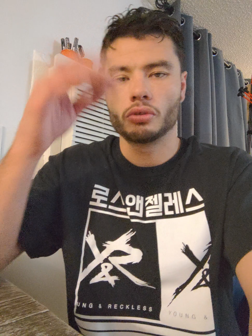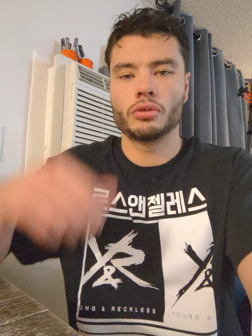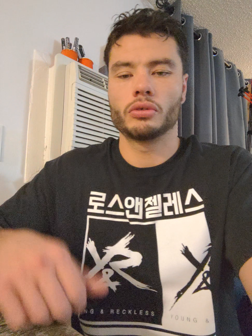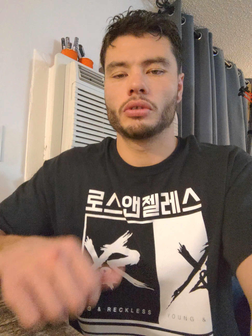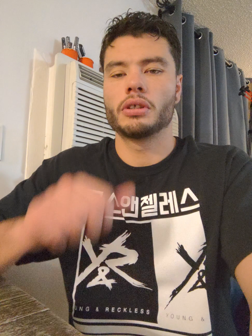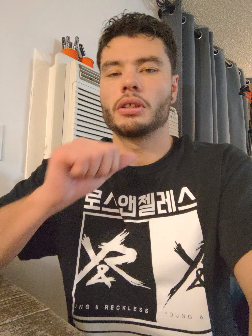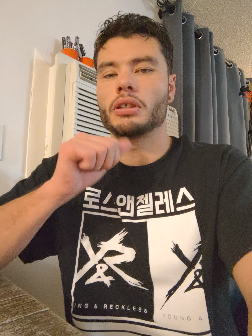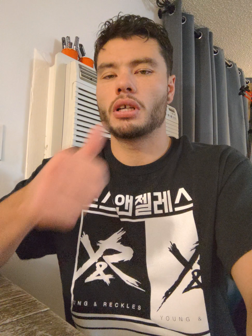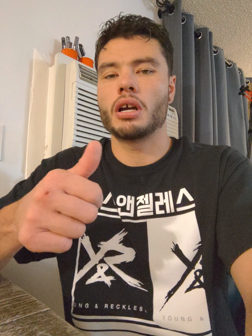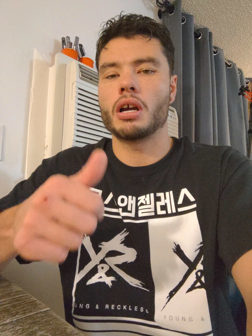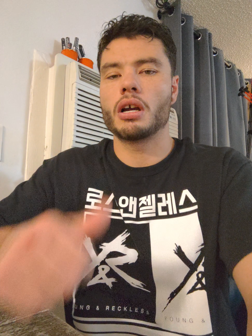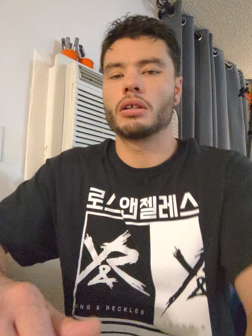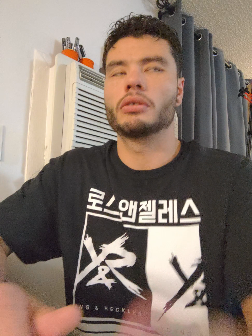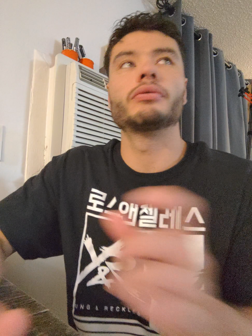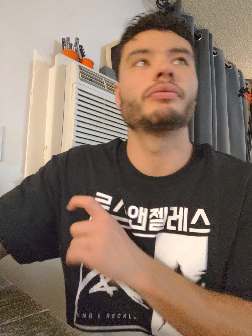not